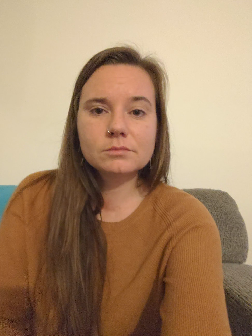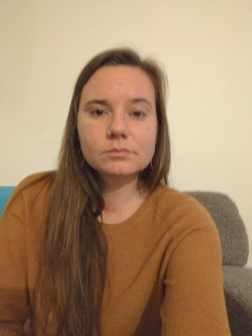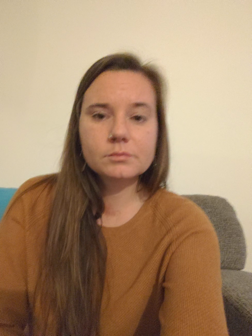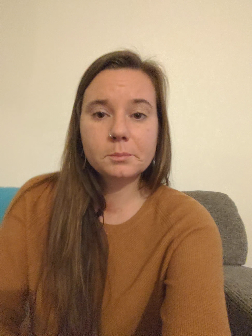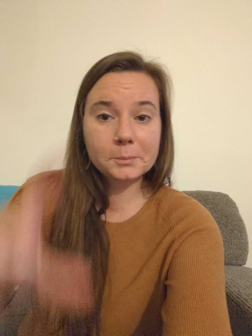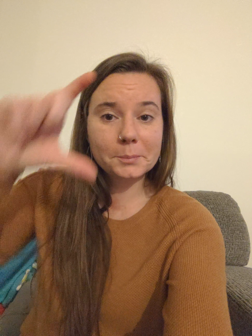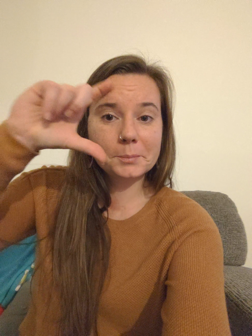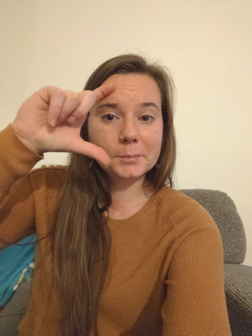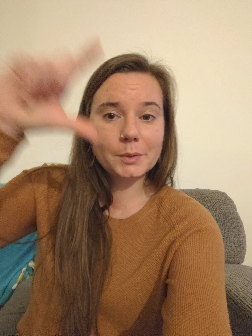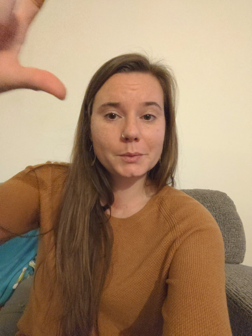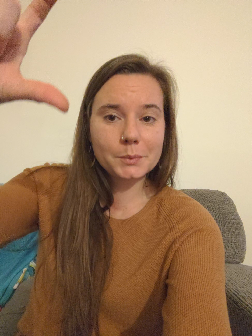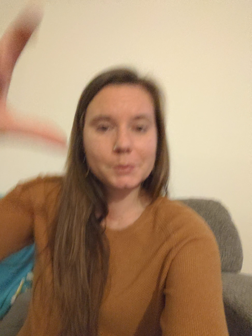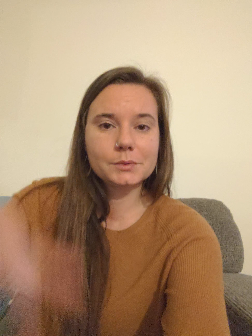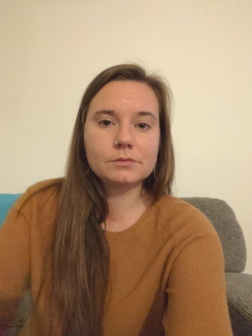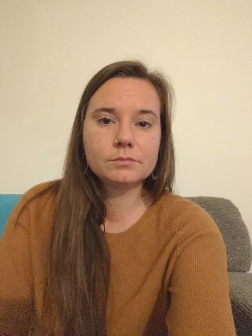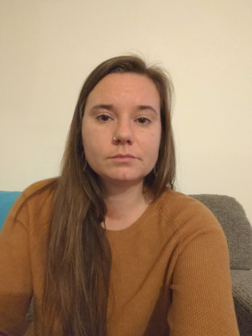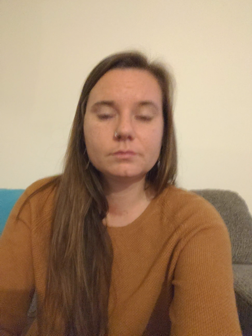moon